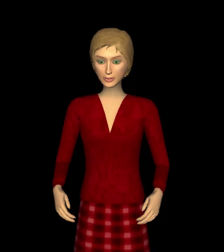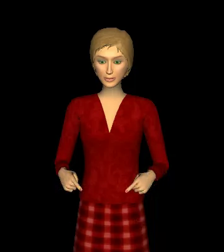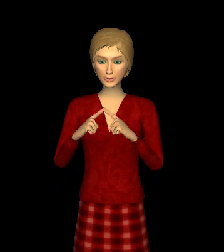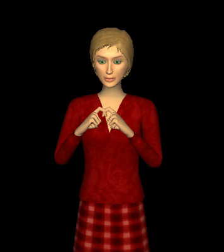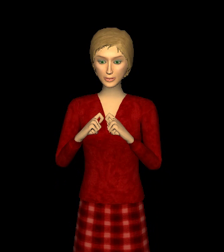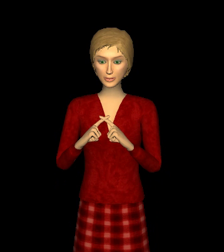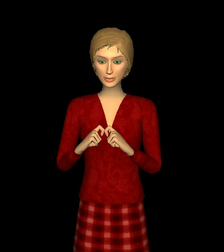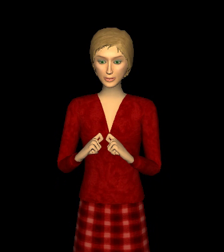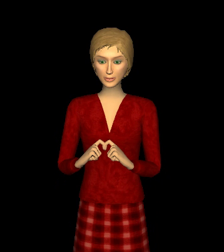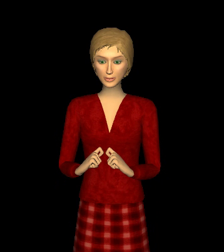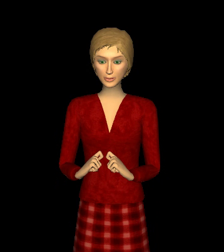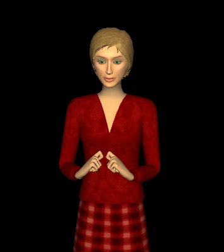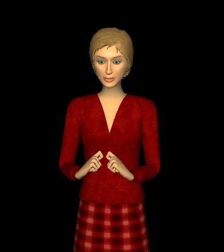أحسب